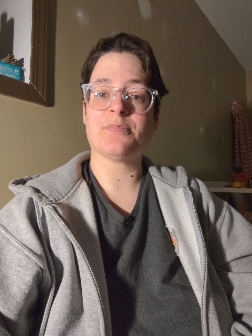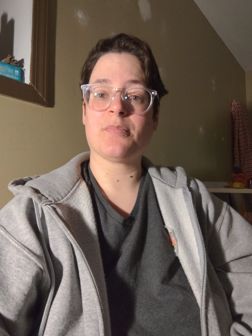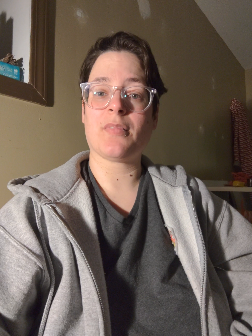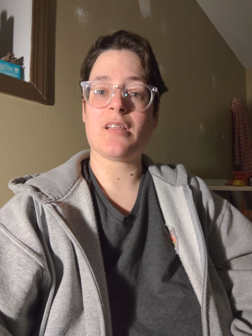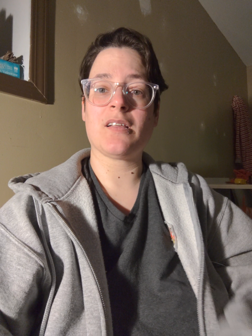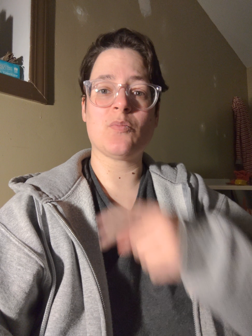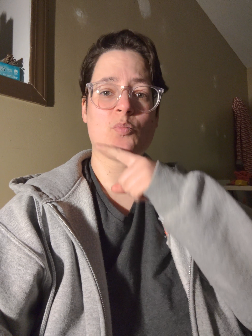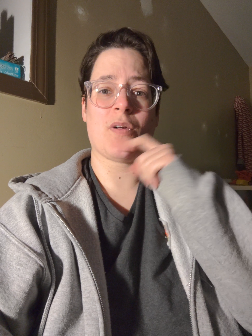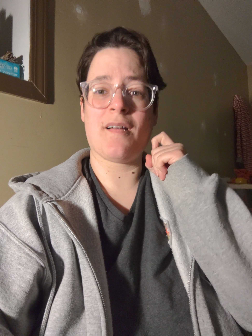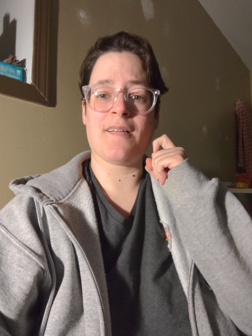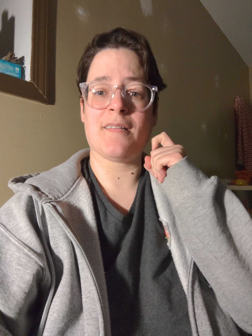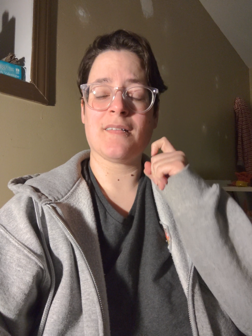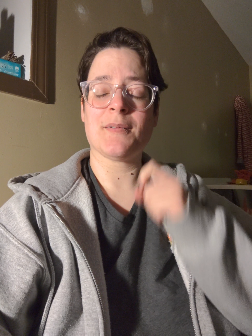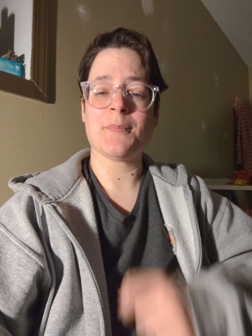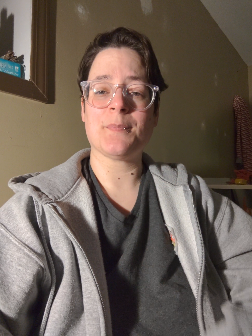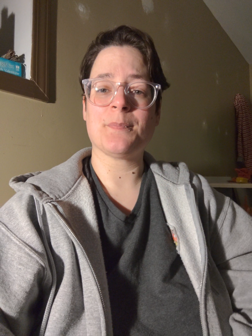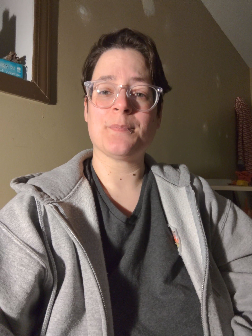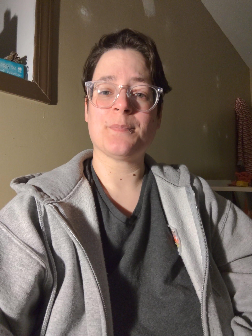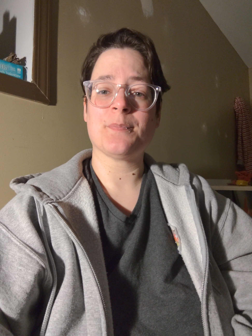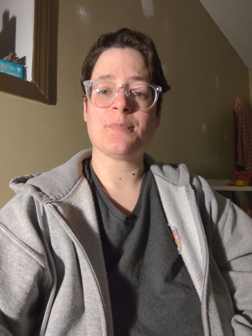dry